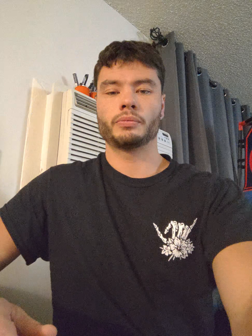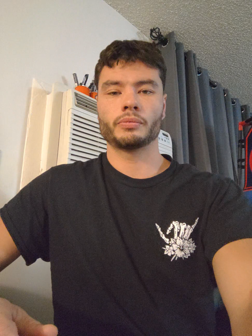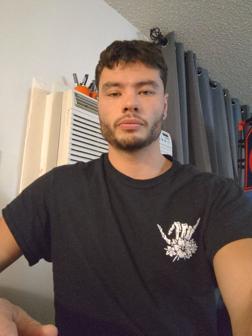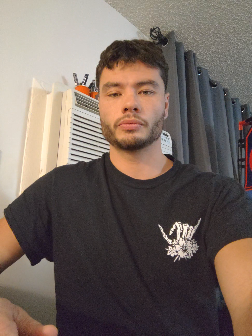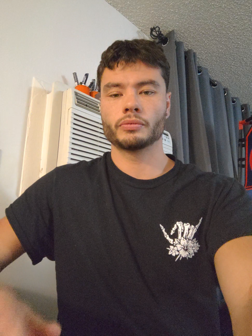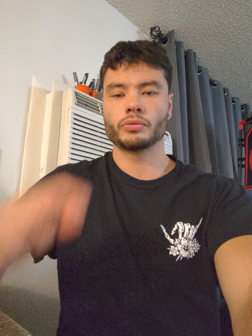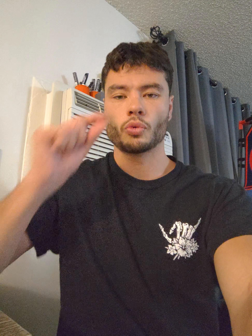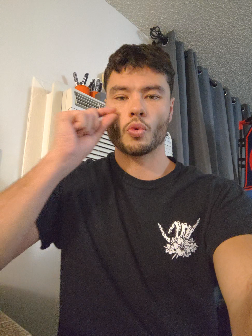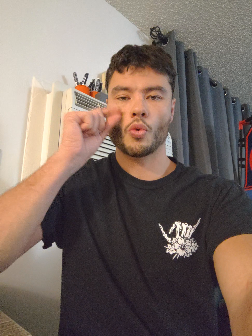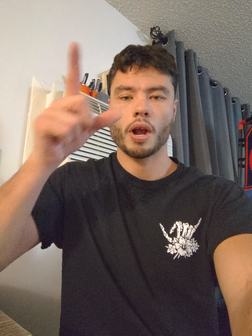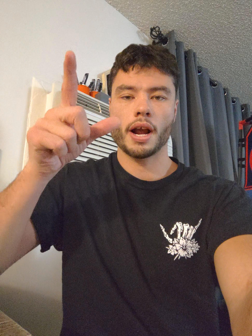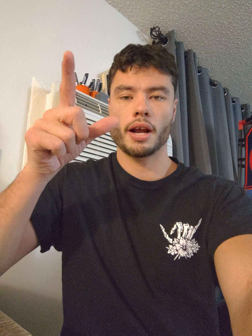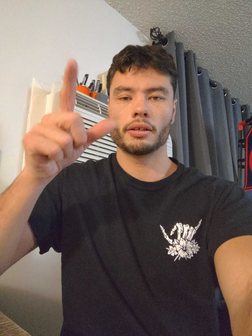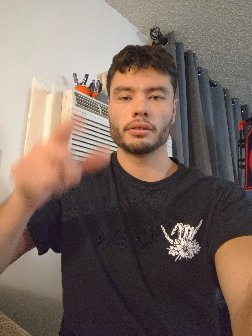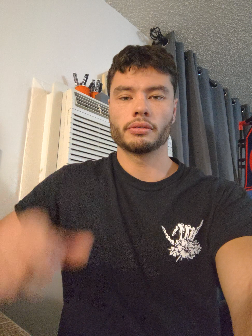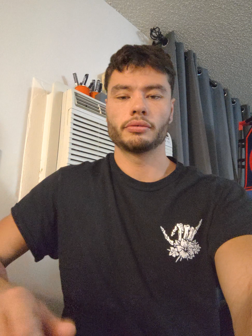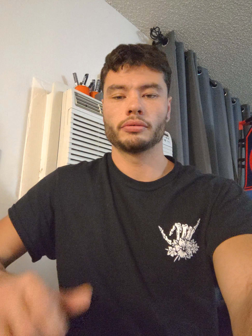awake